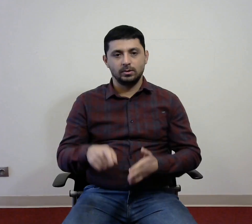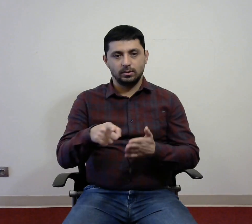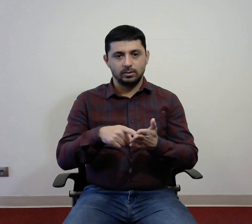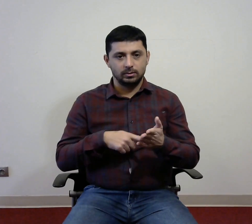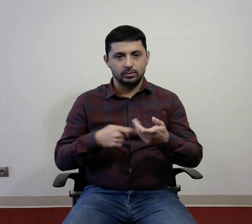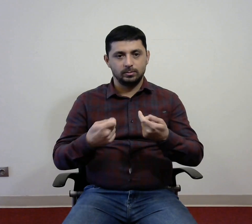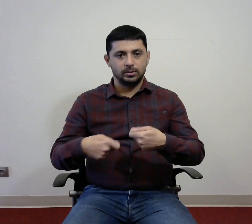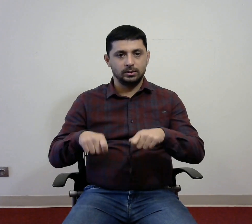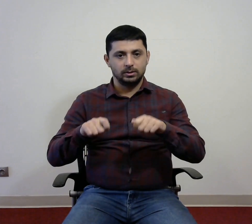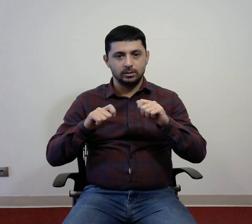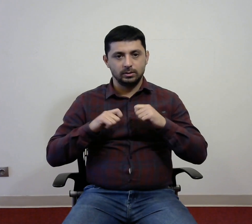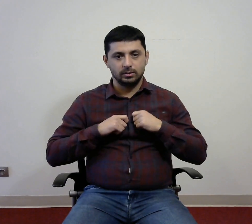etibarnamə